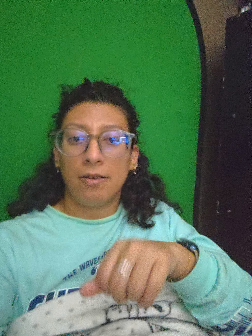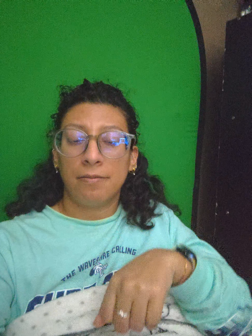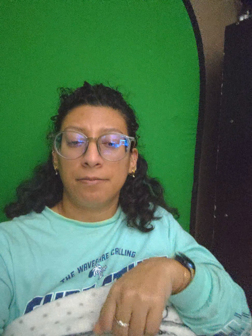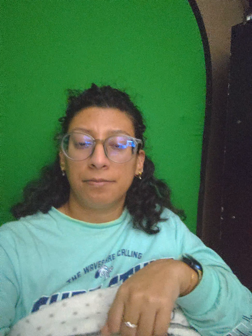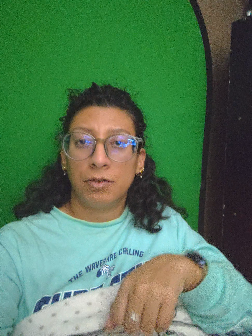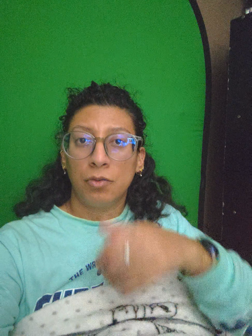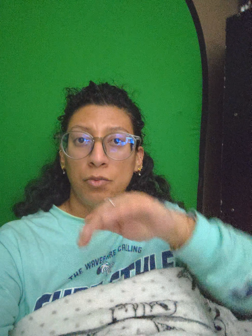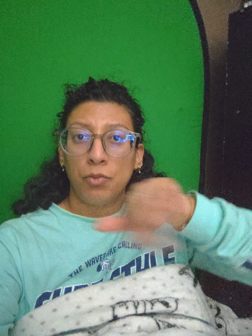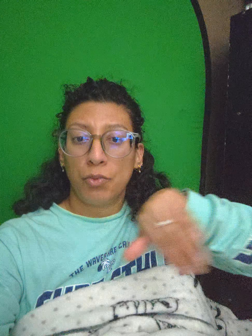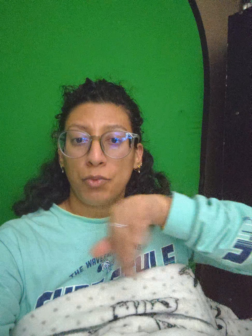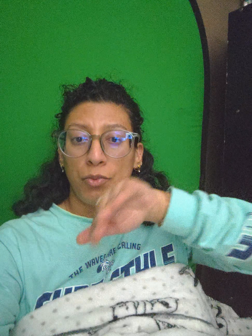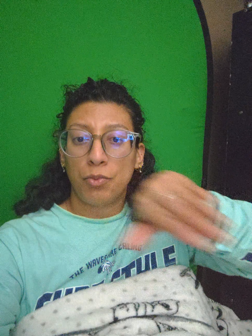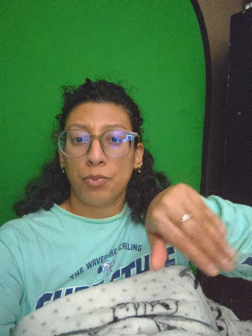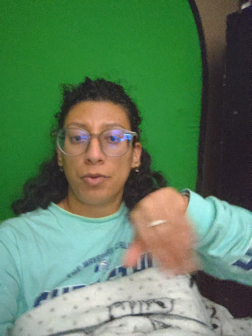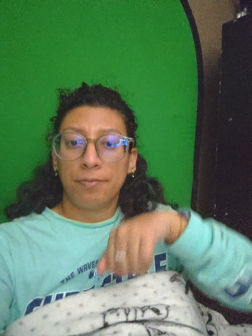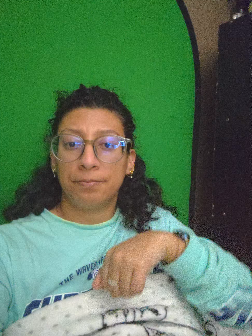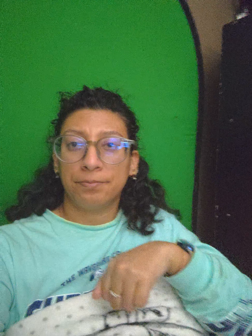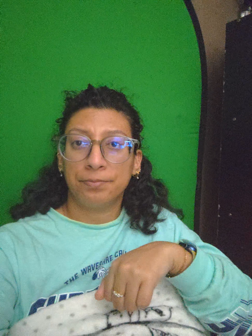pool